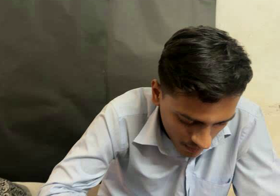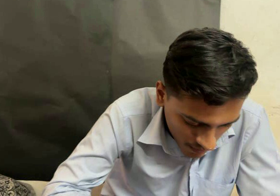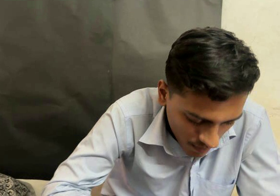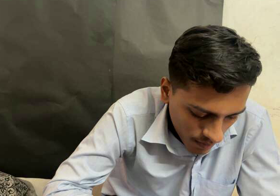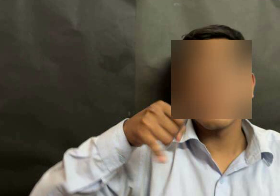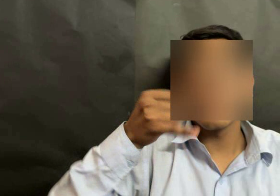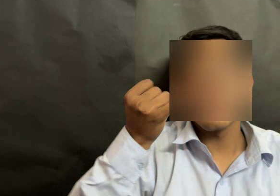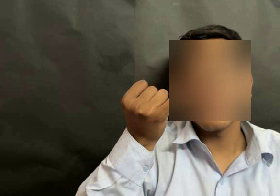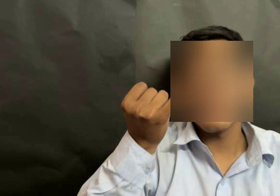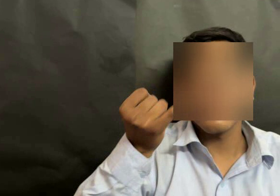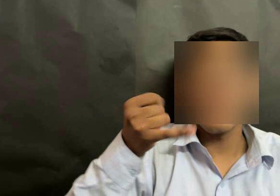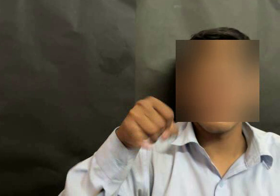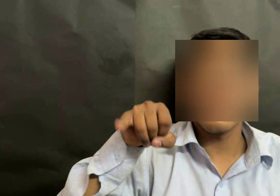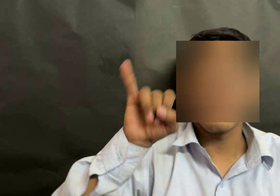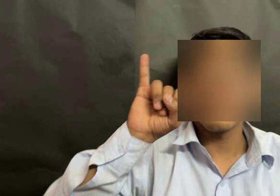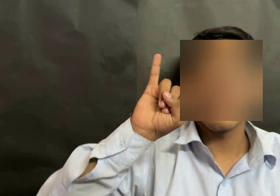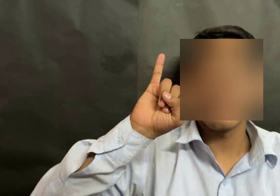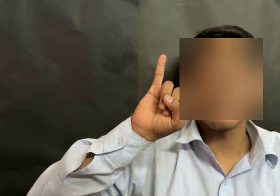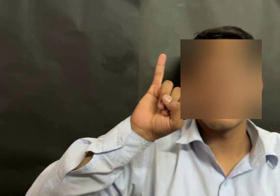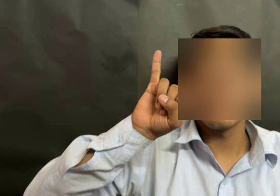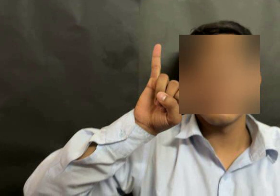J